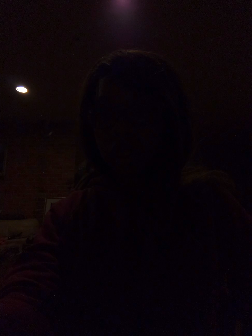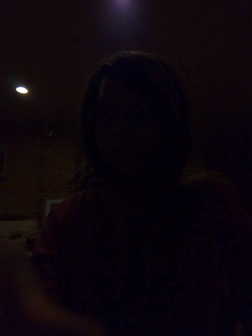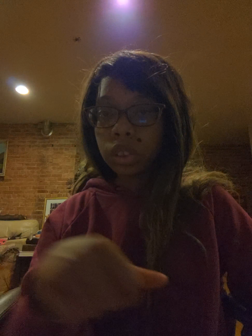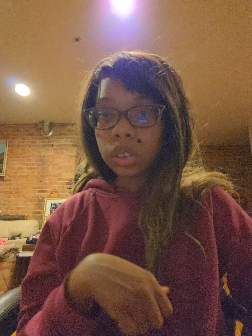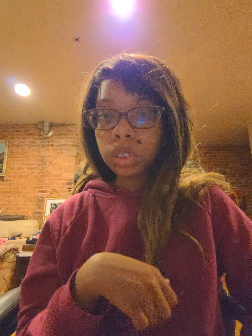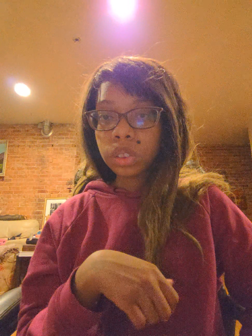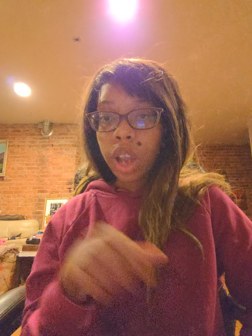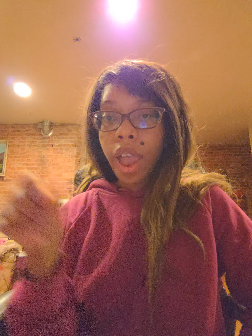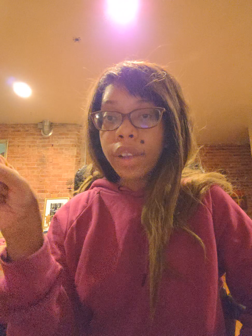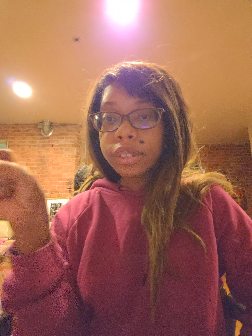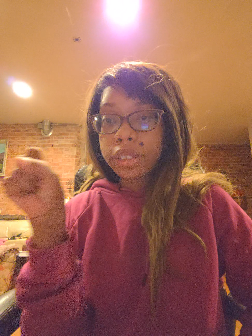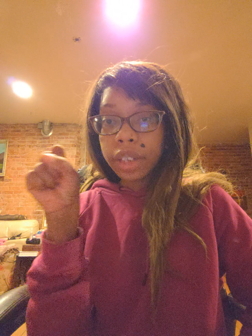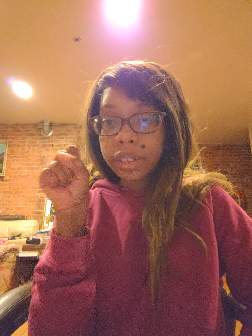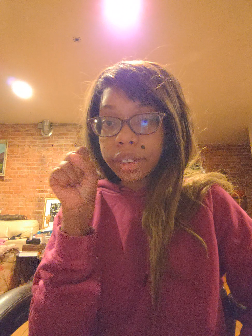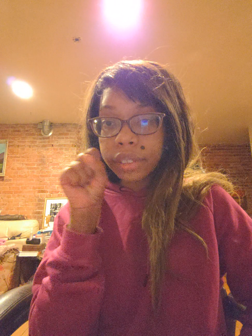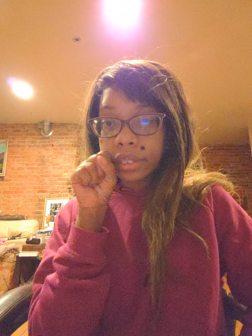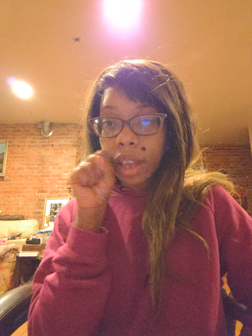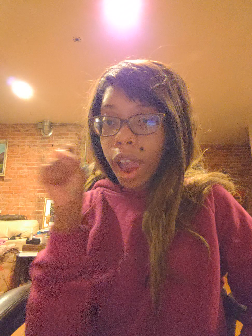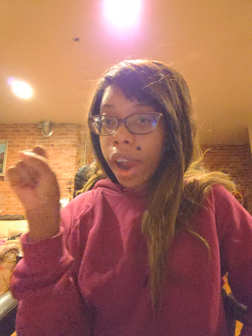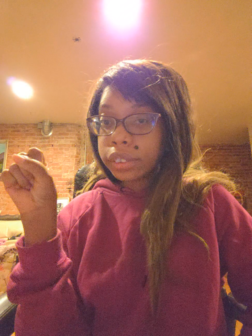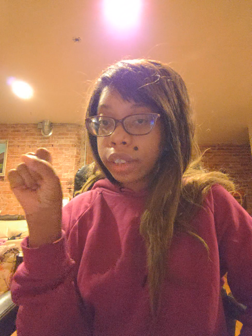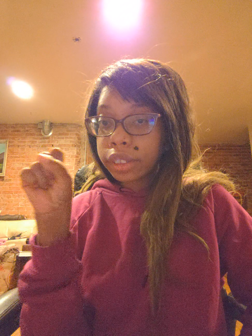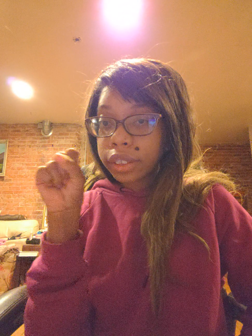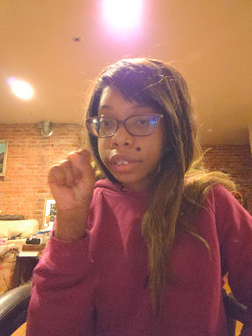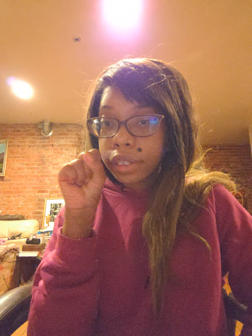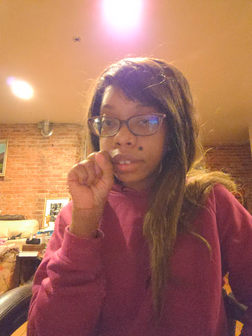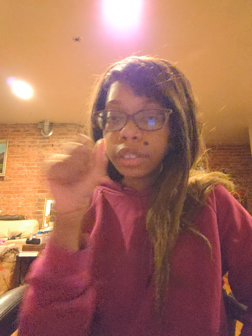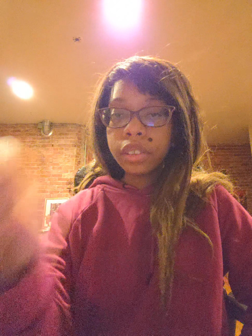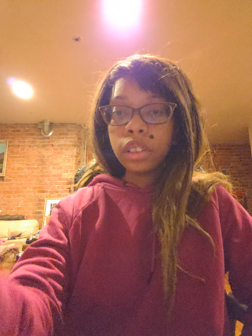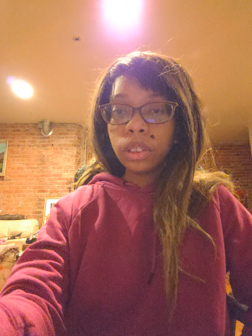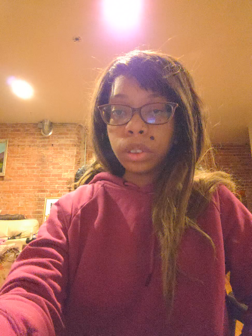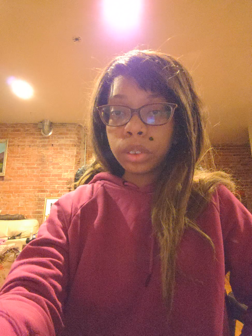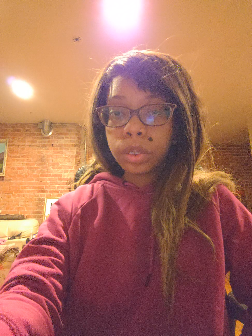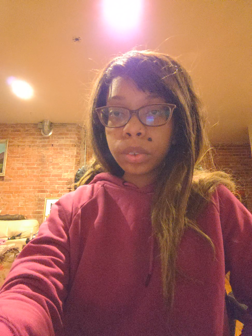carrot